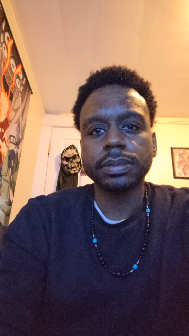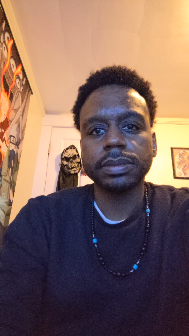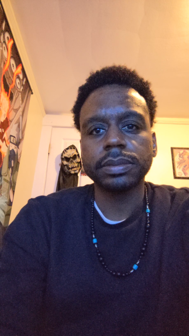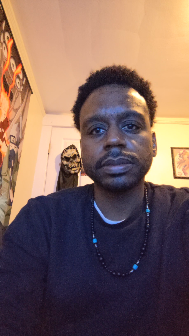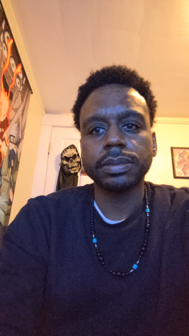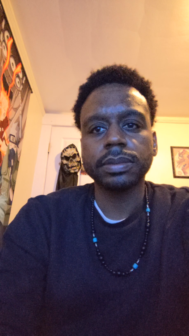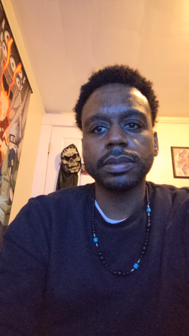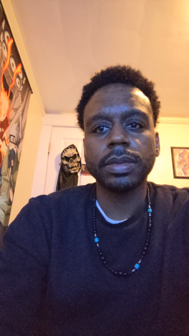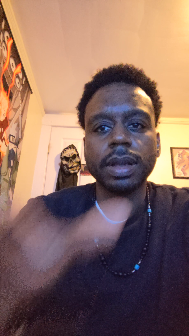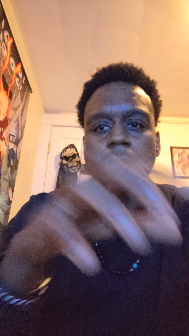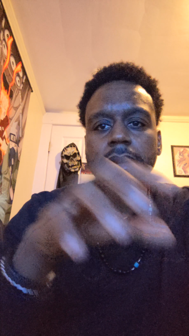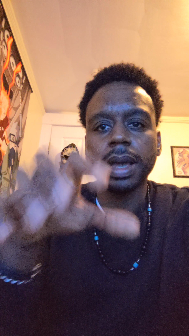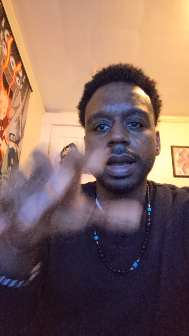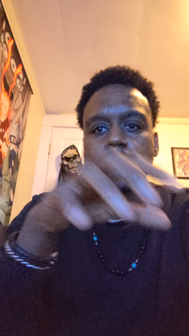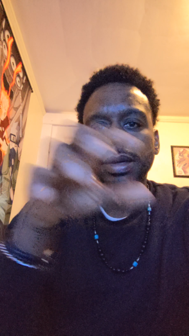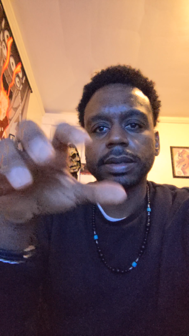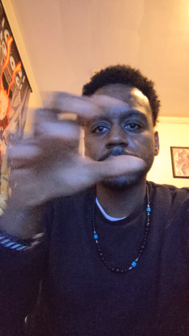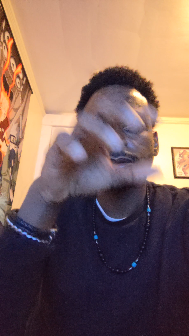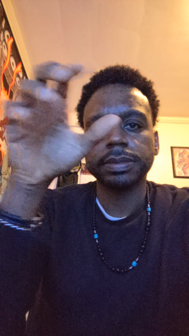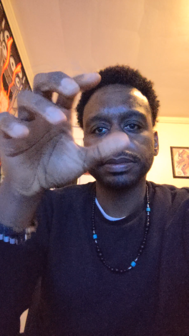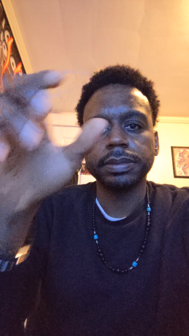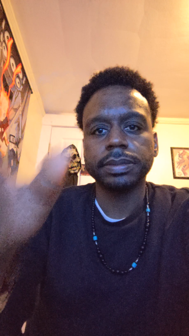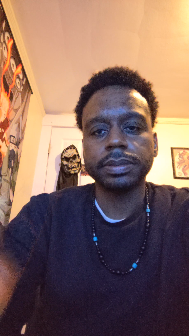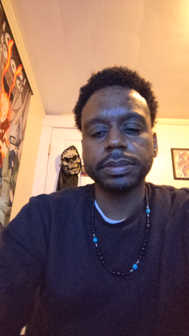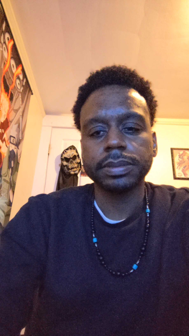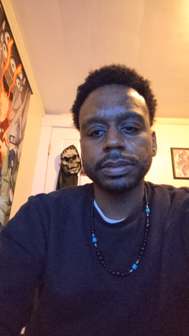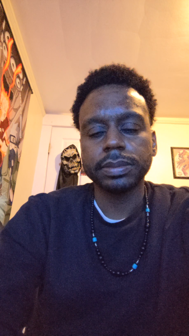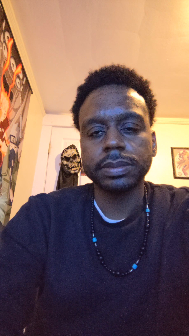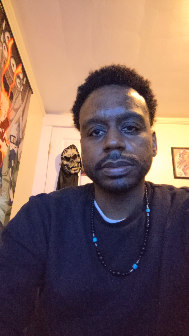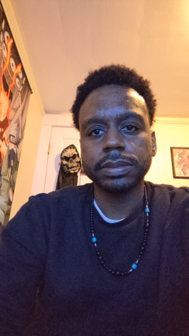block